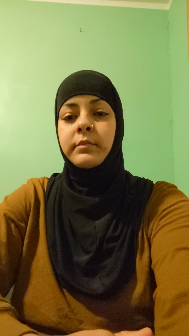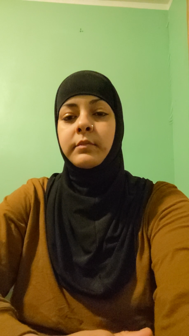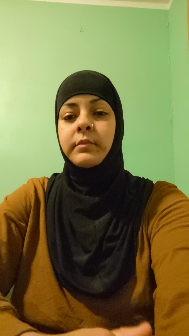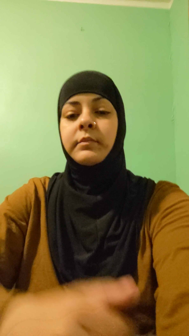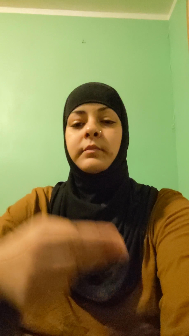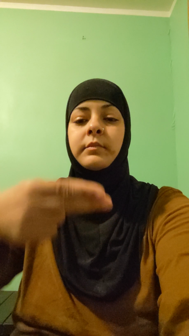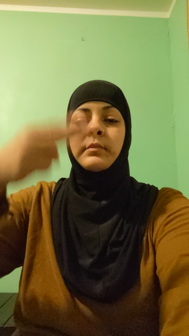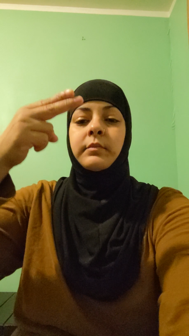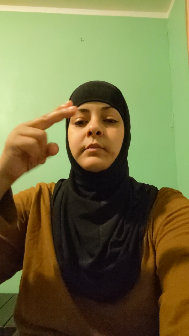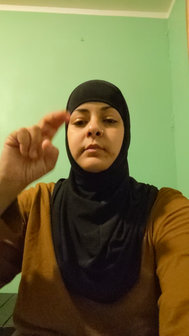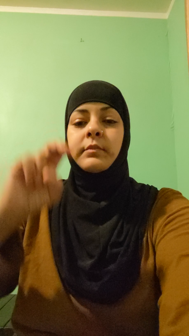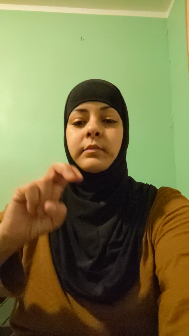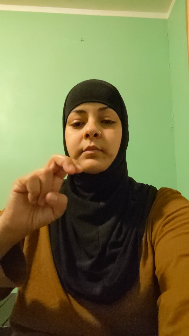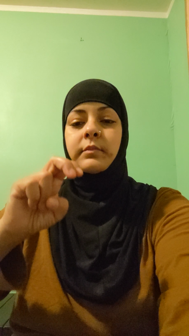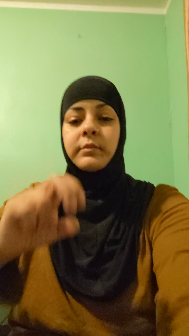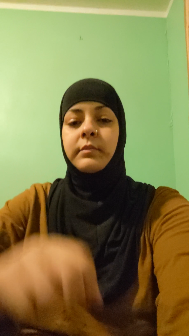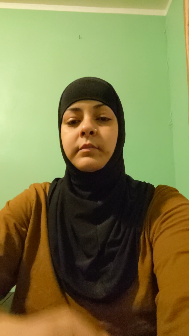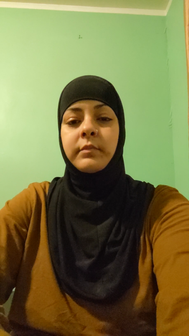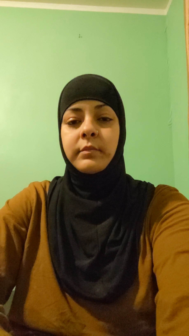high chair